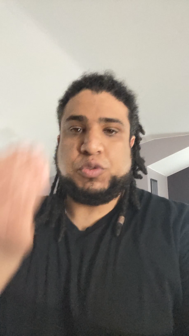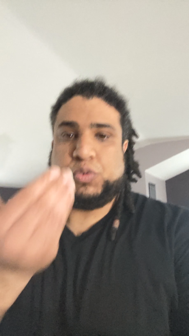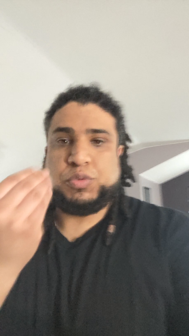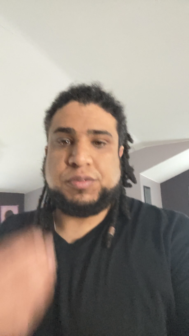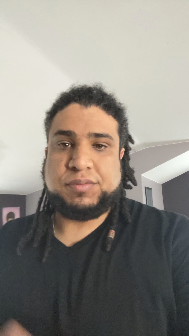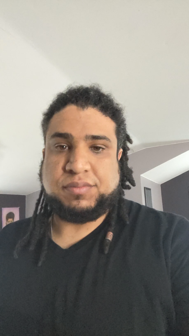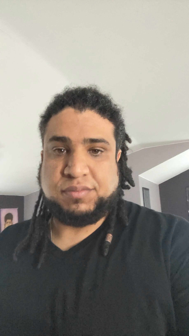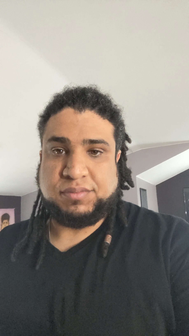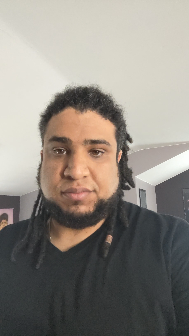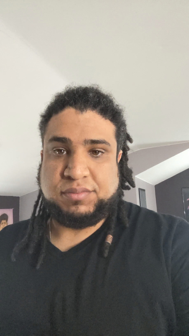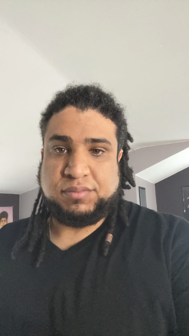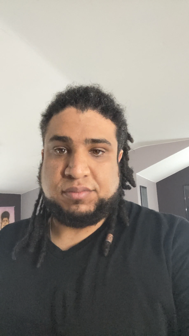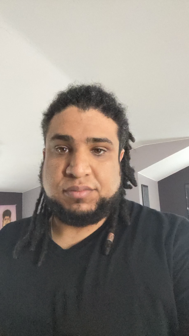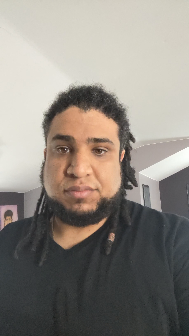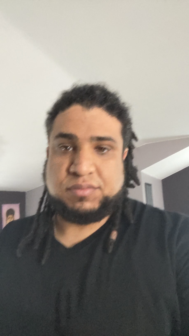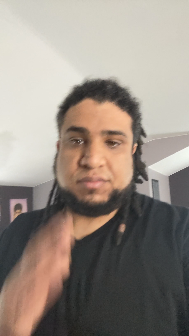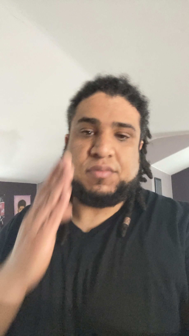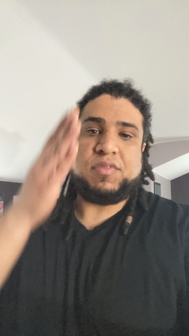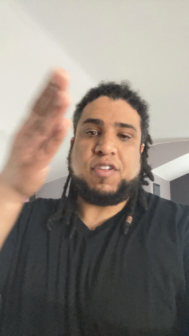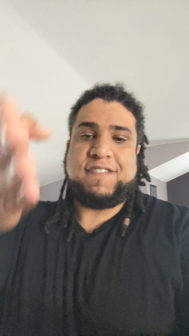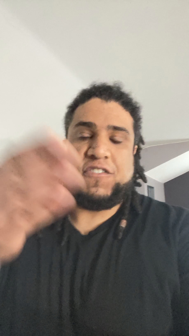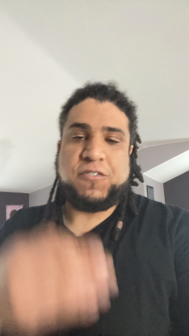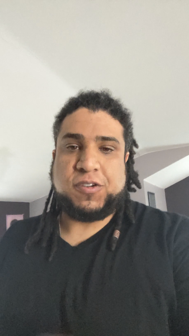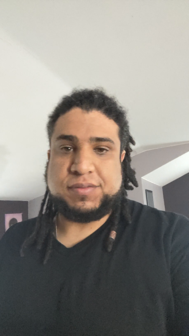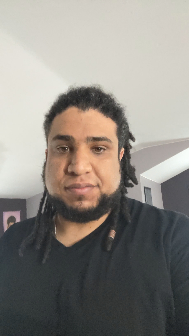over